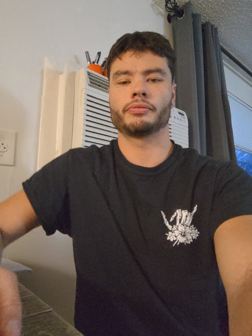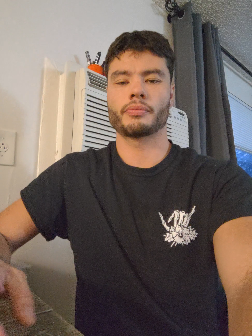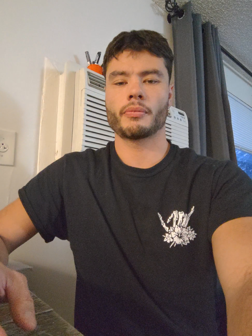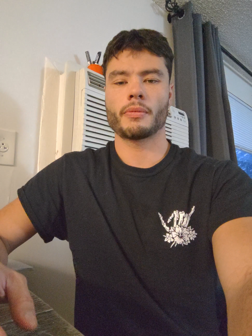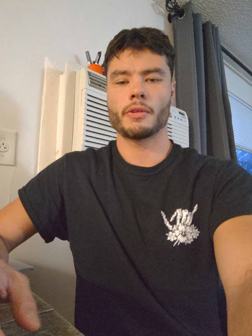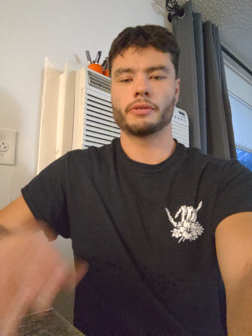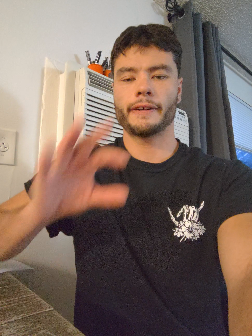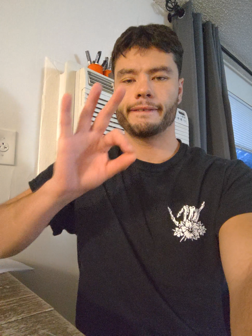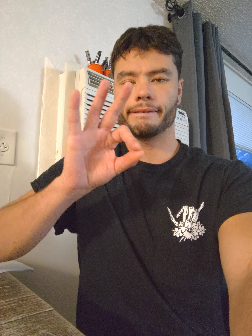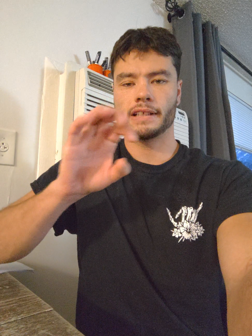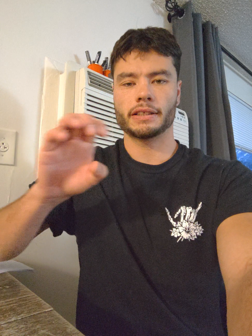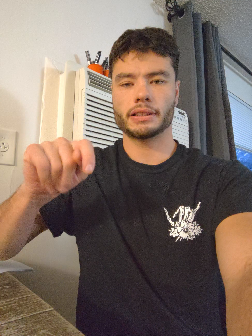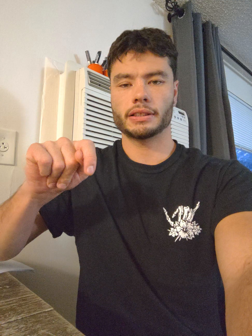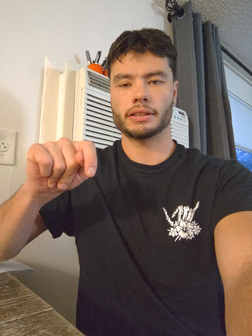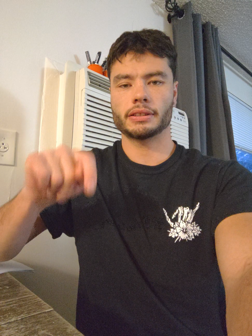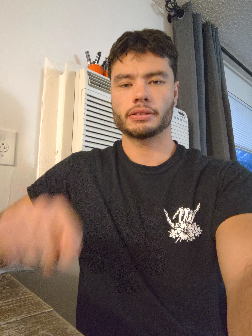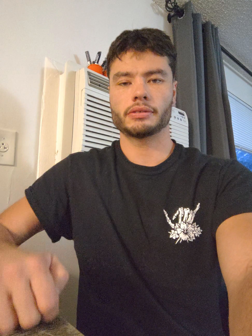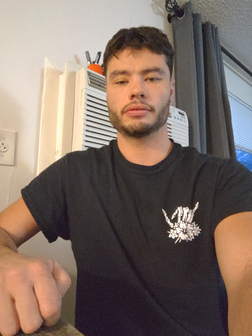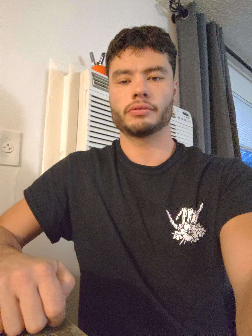feet